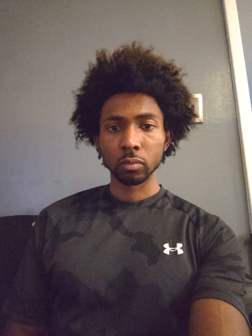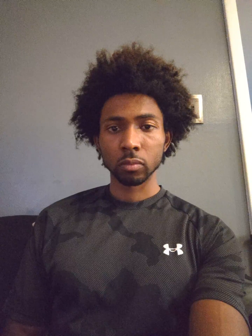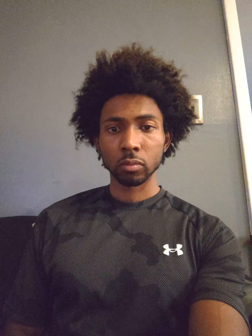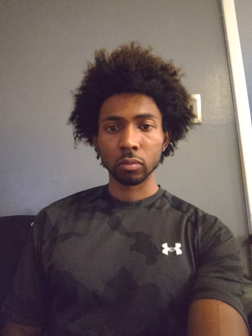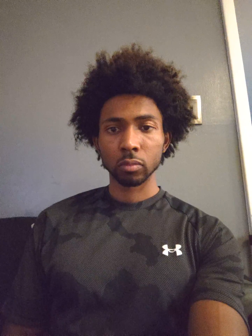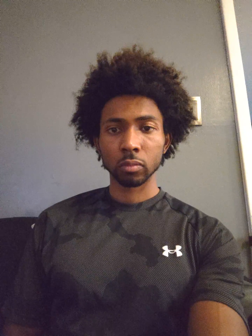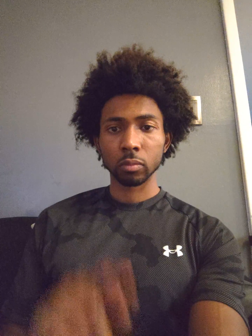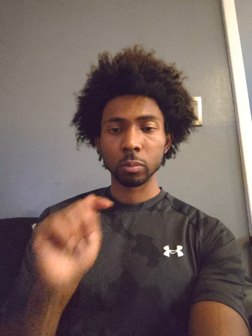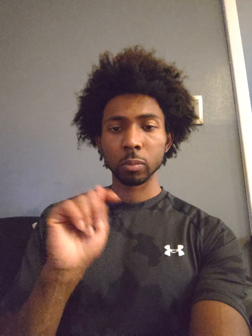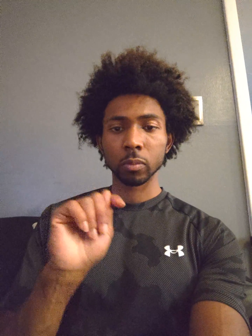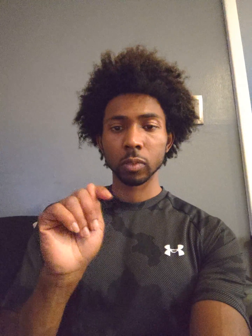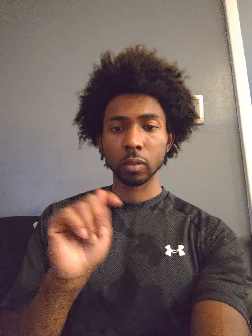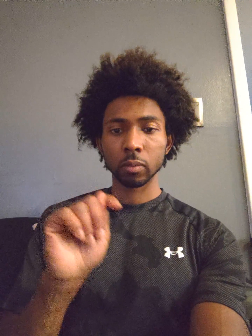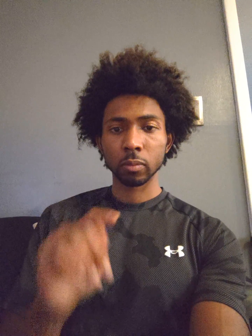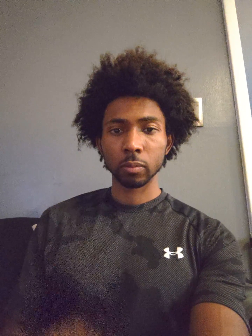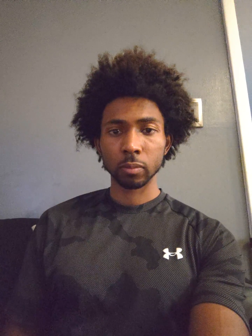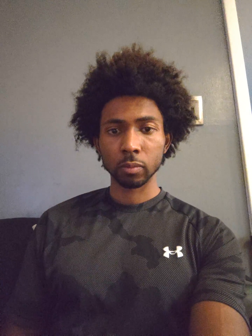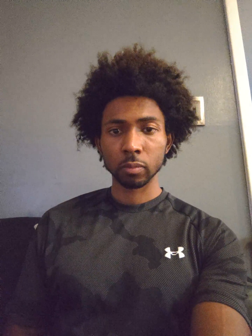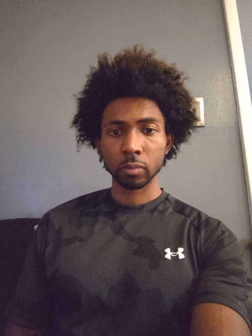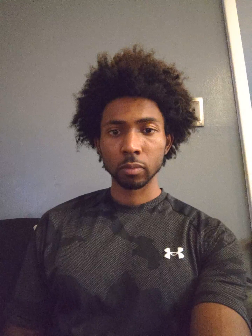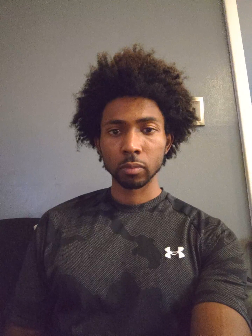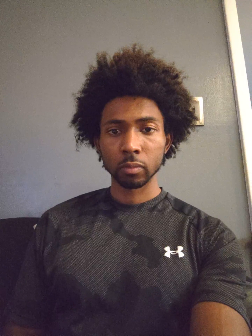bathroom